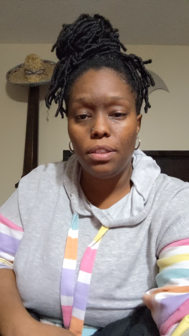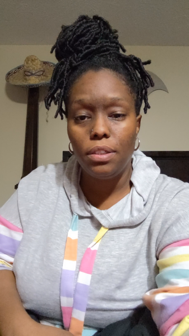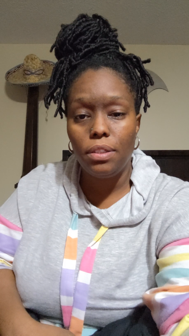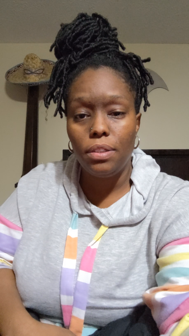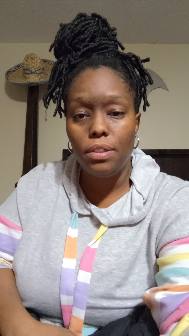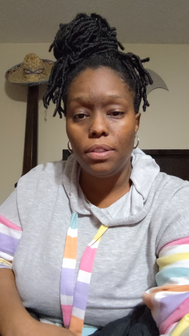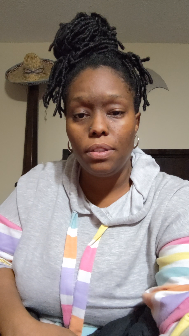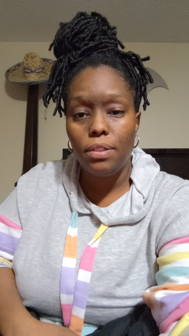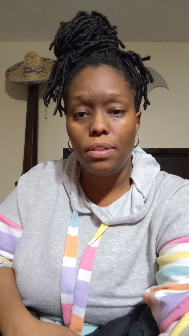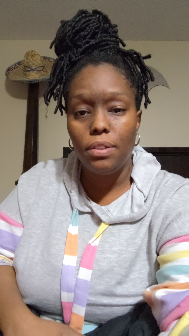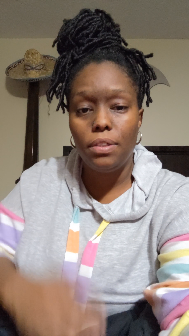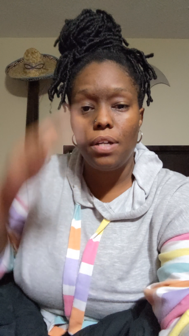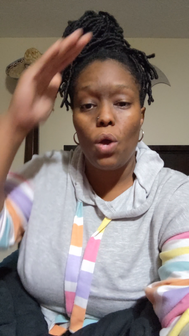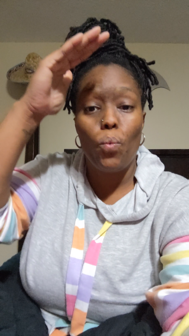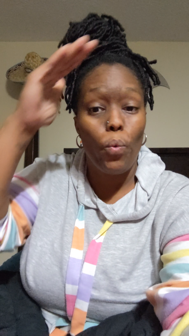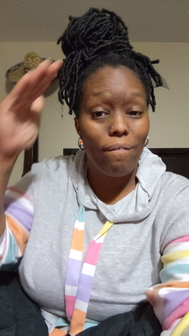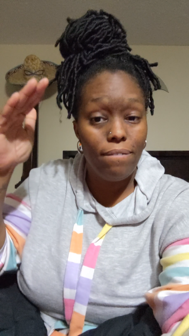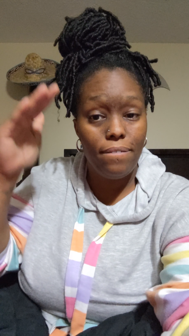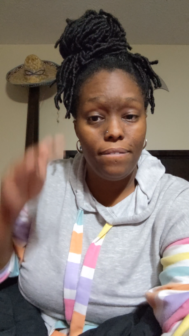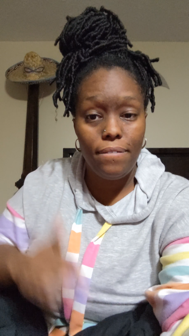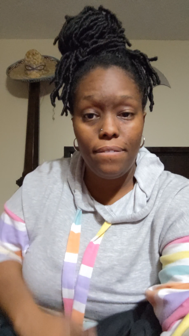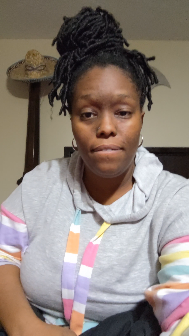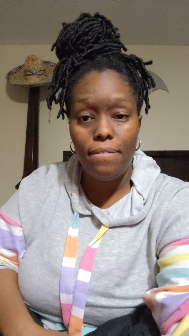roof